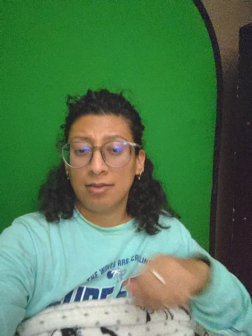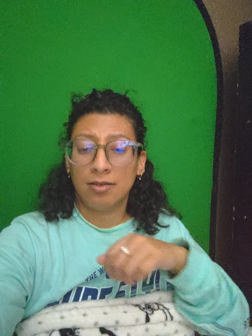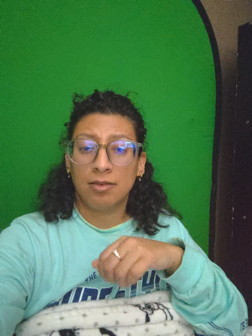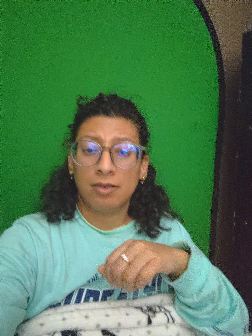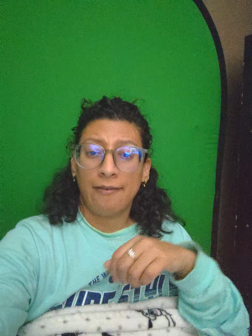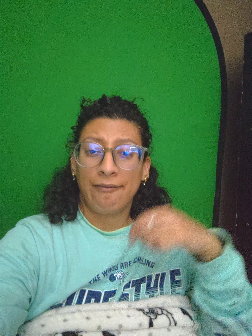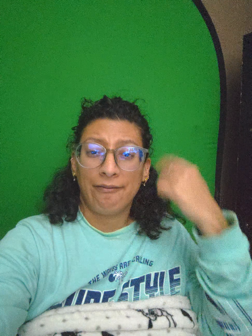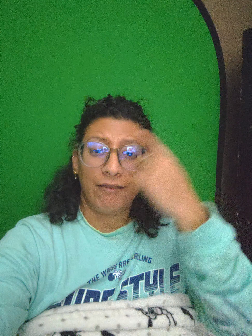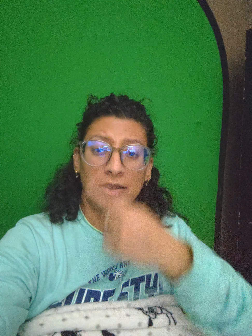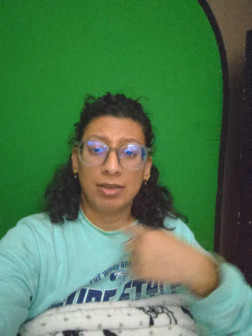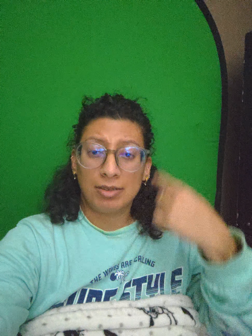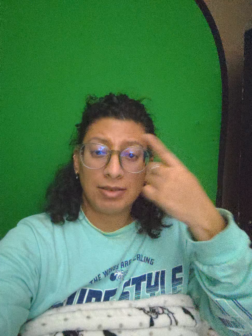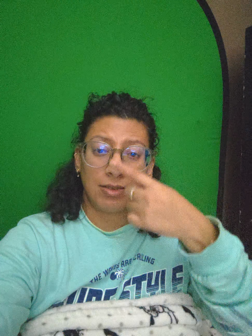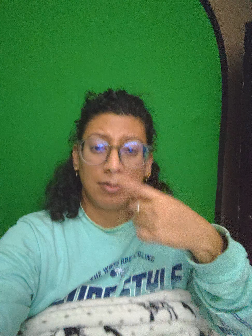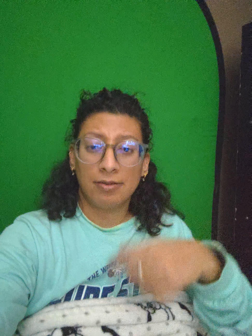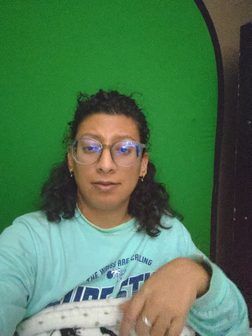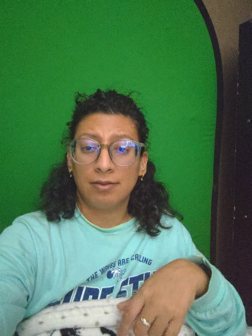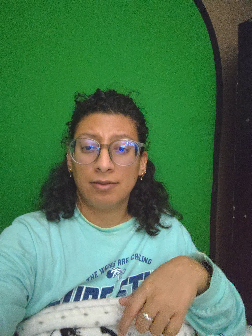face